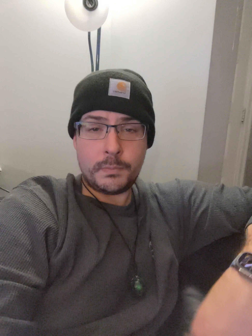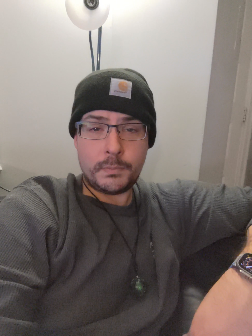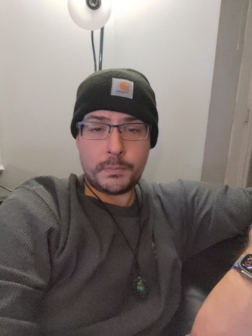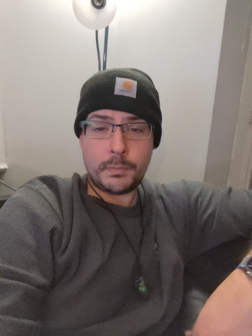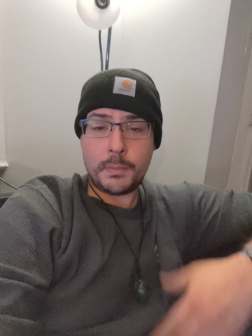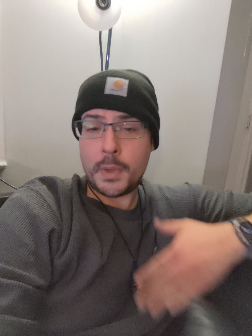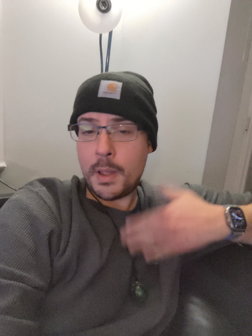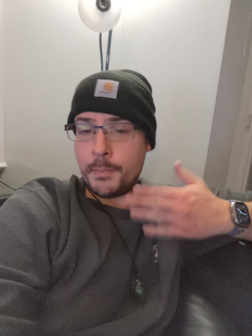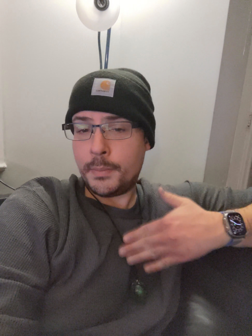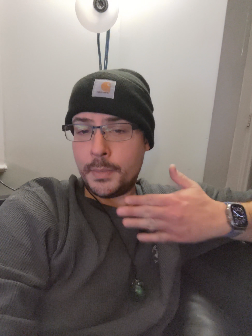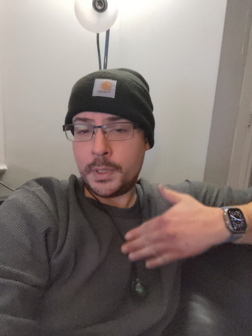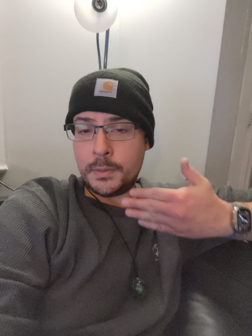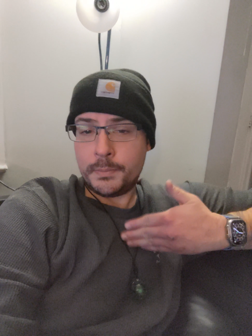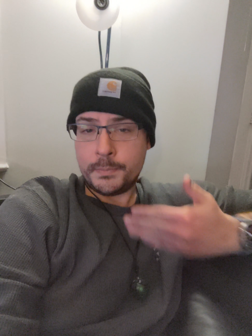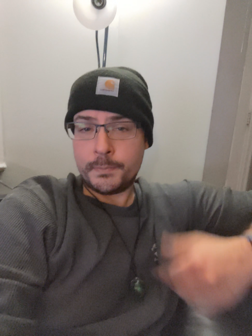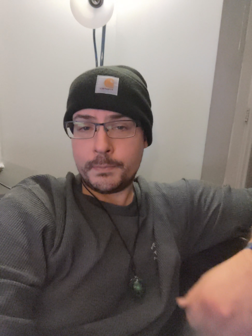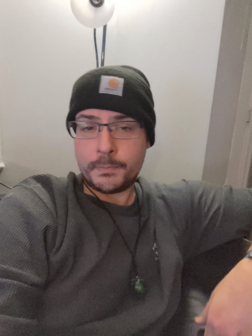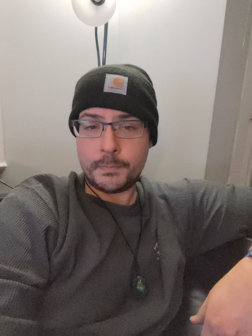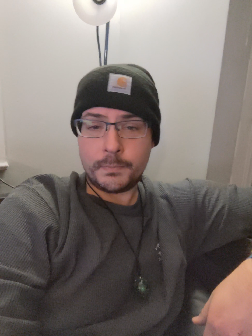happy